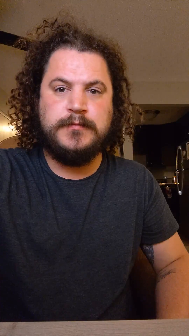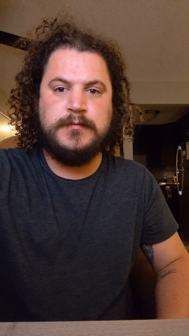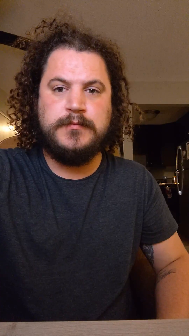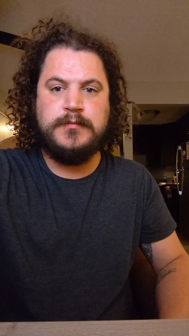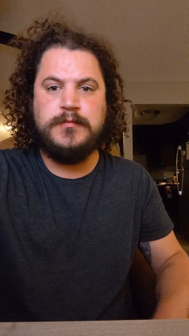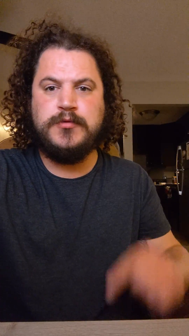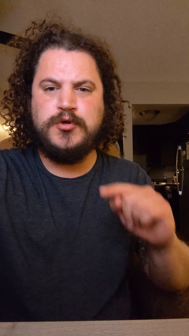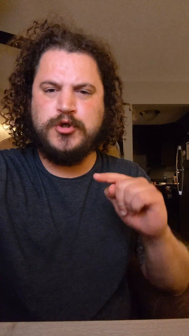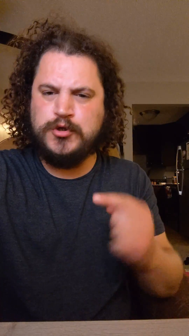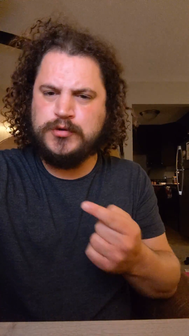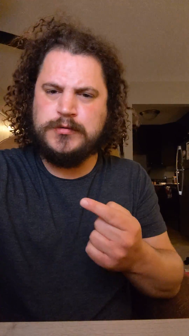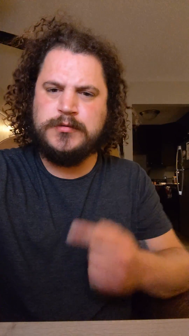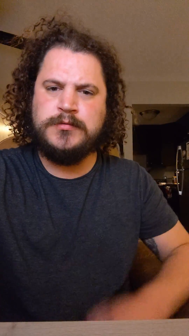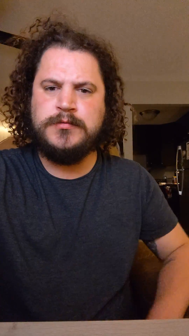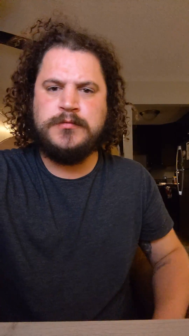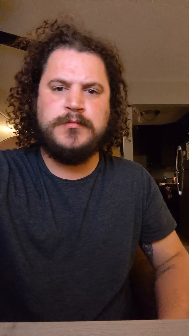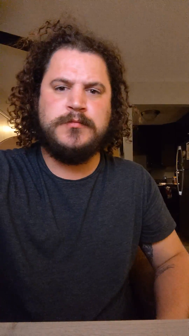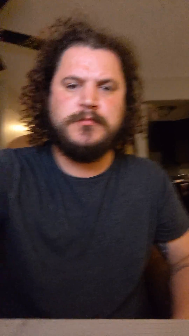hurt